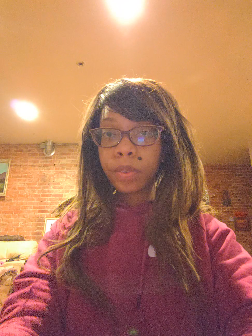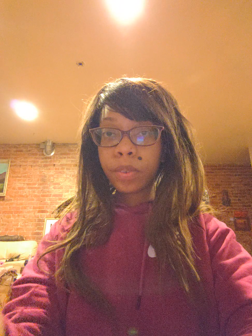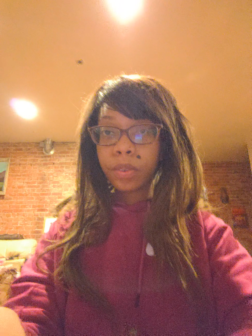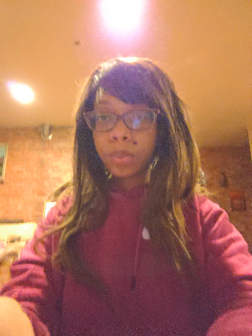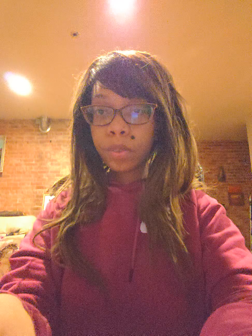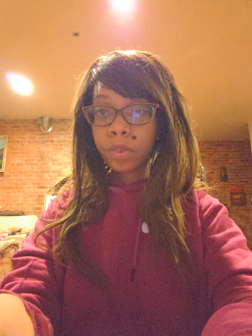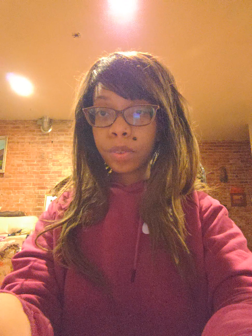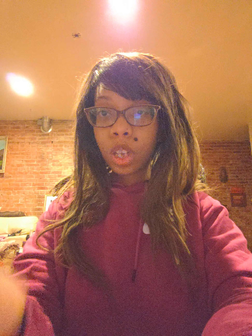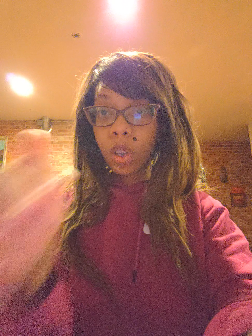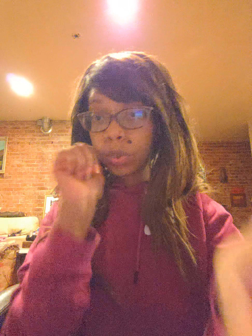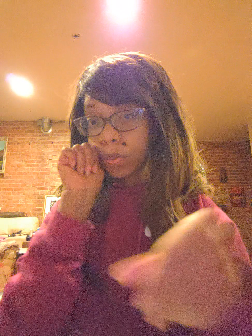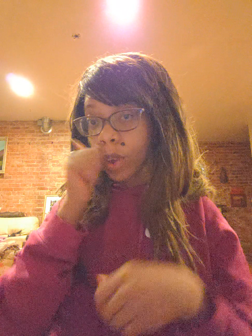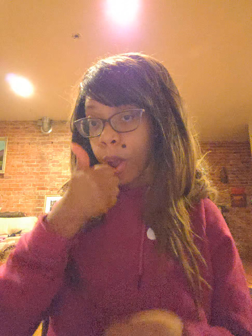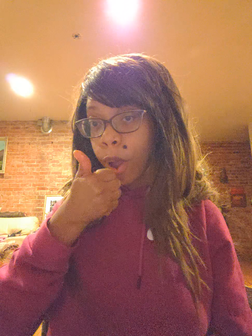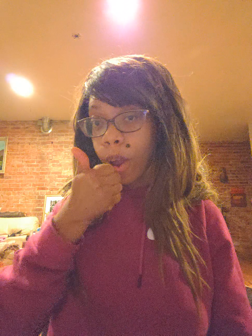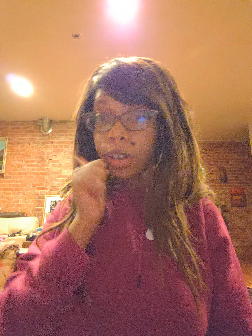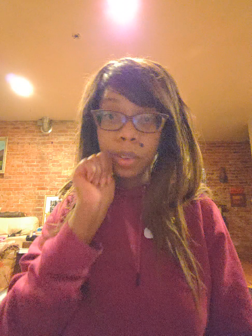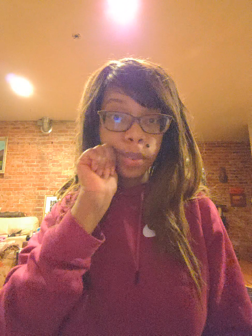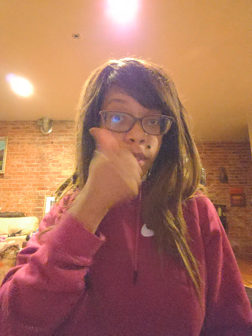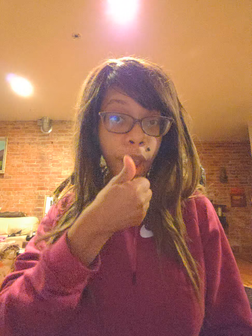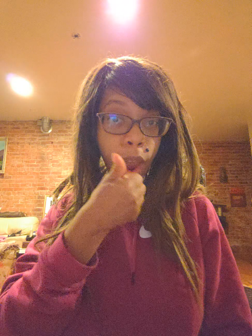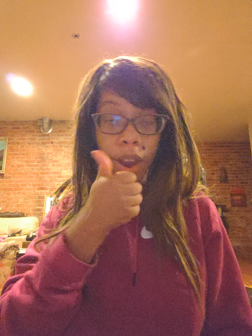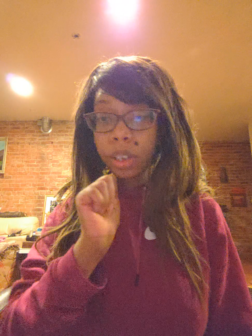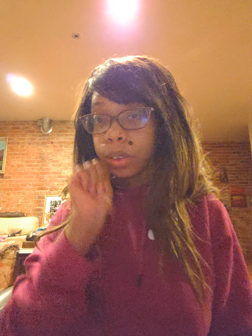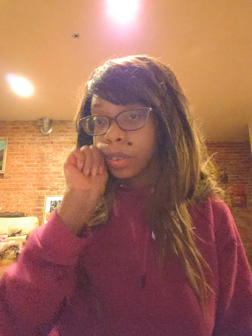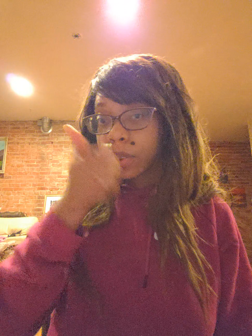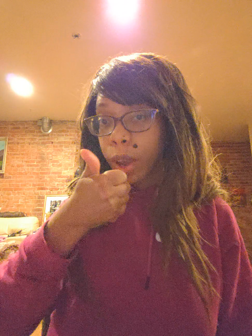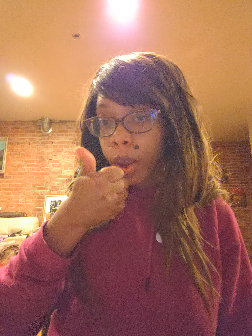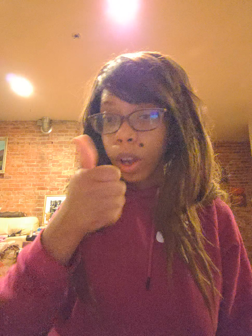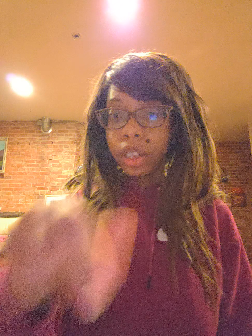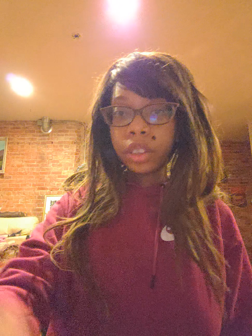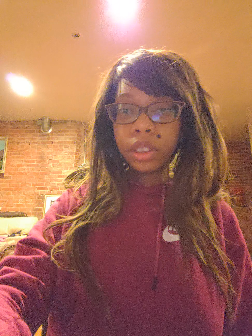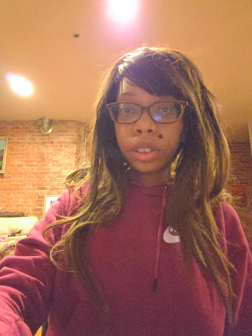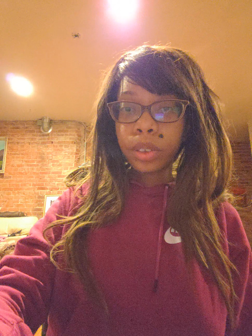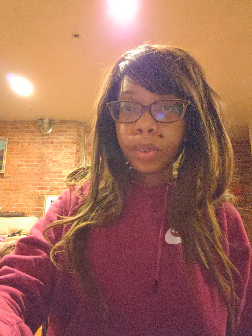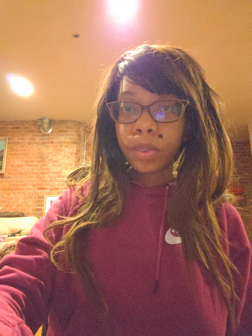tomorrow